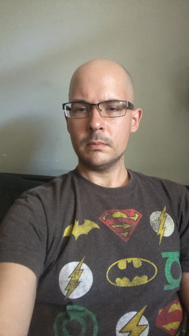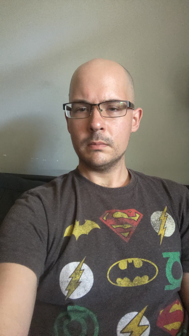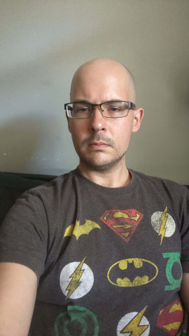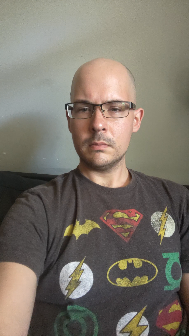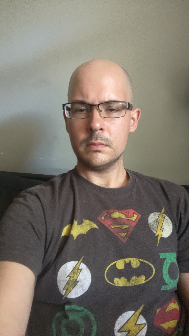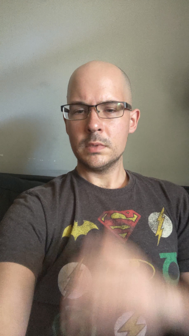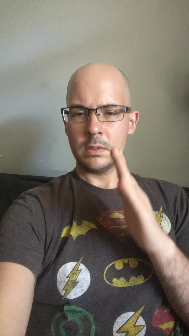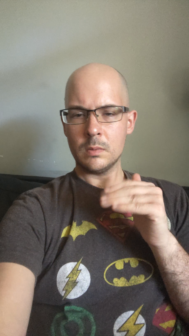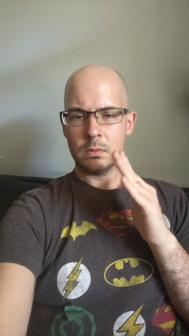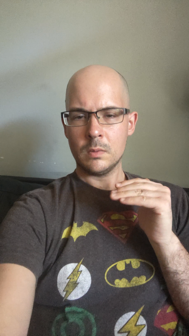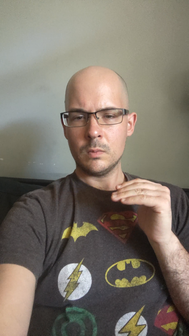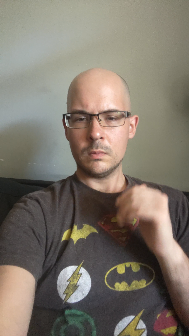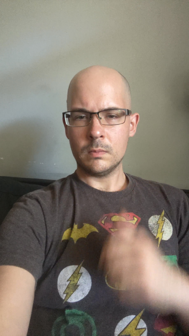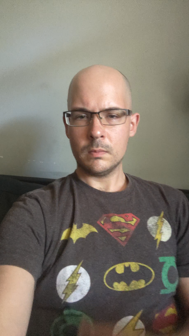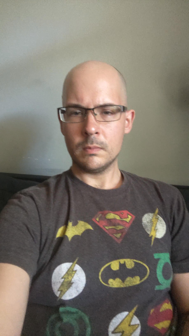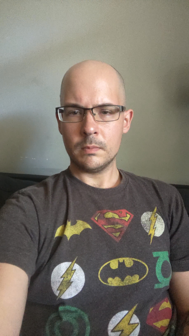downtown